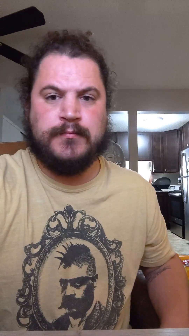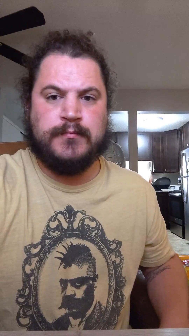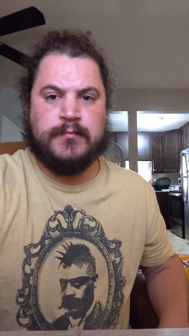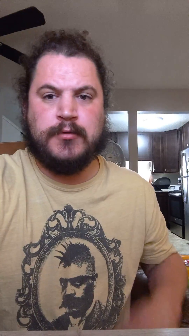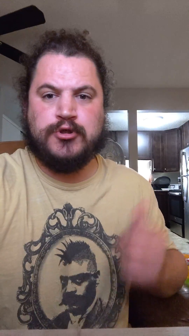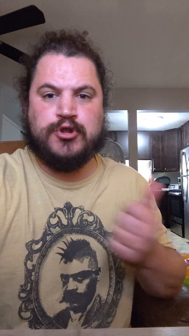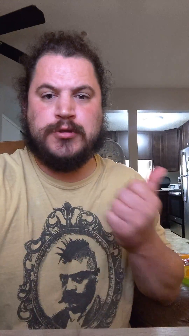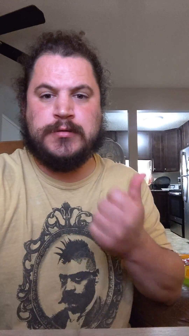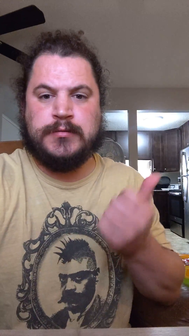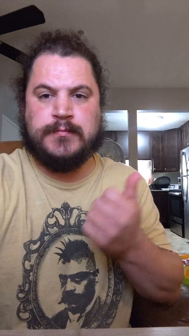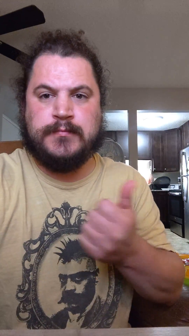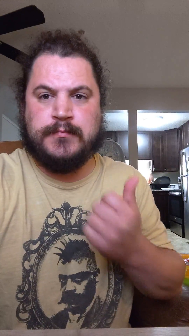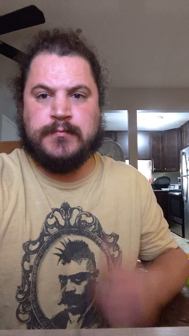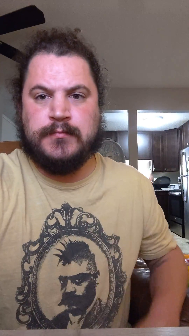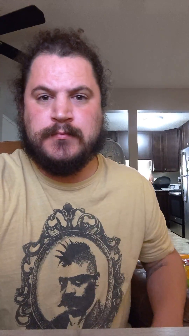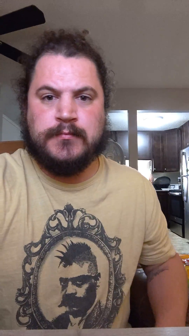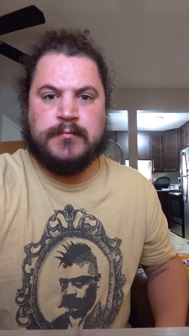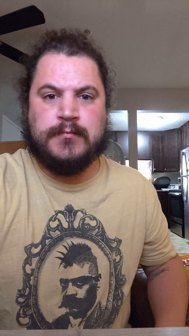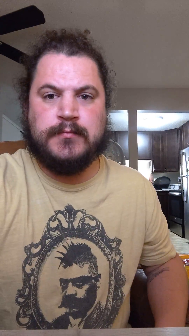chase